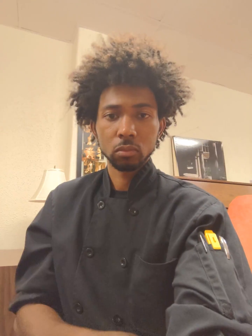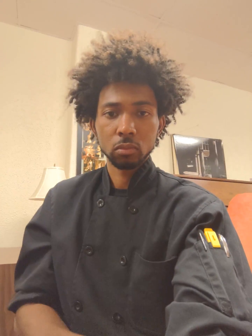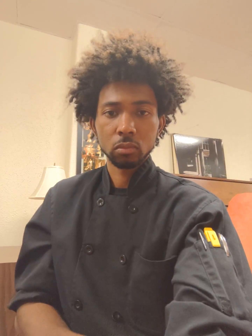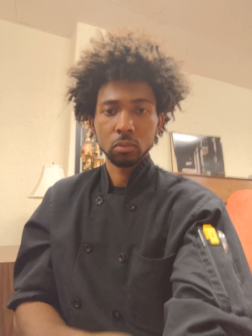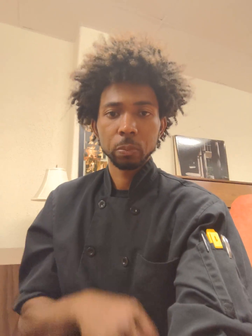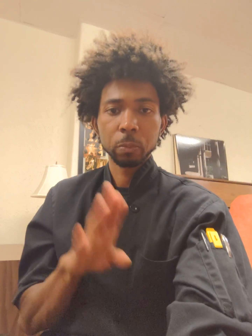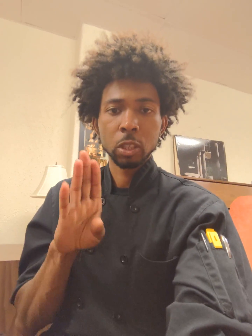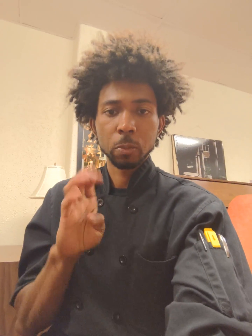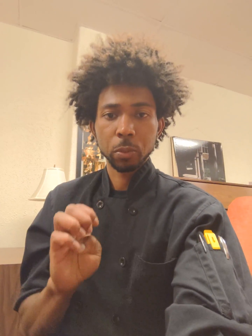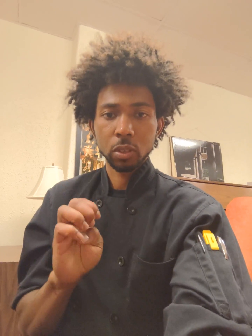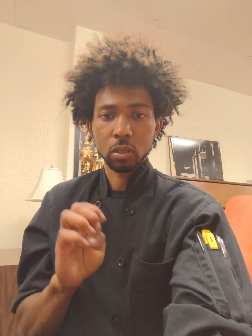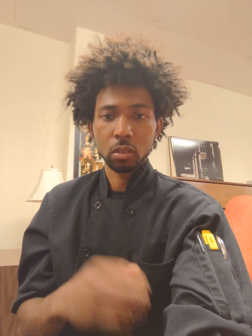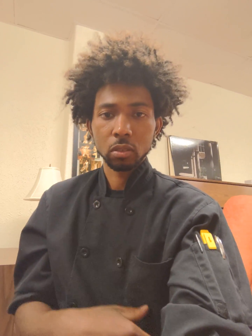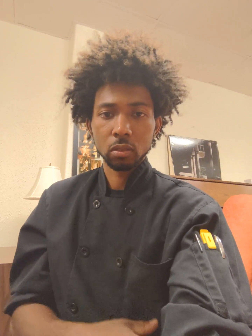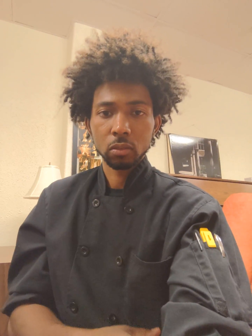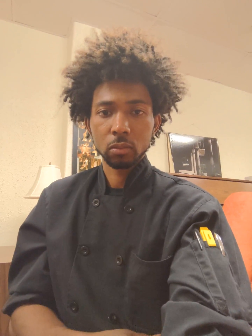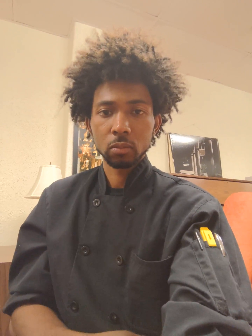be